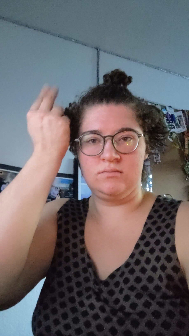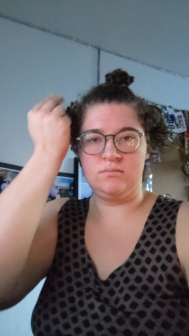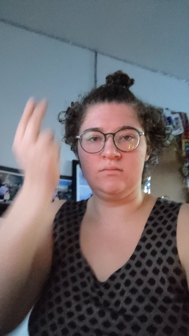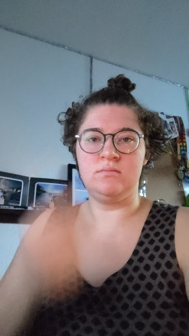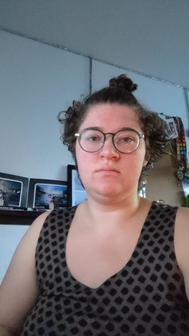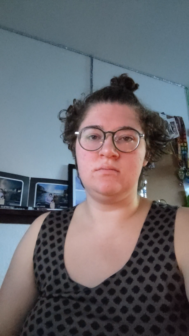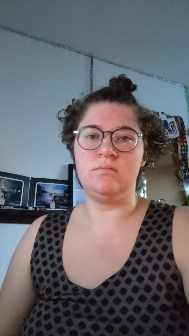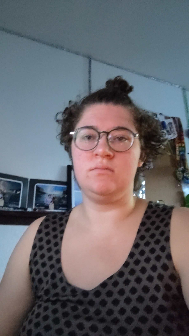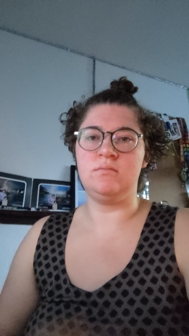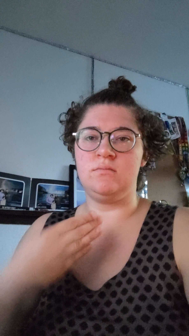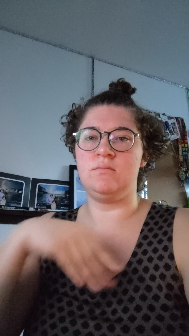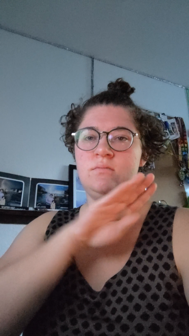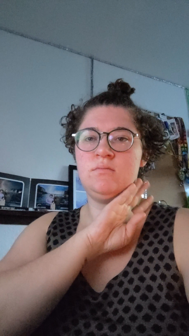scarf